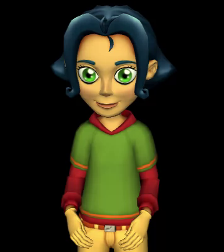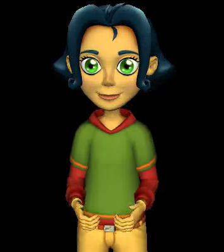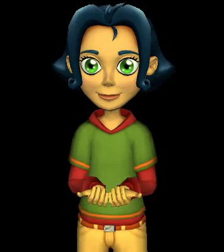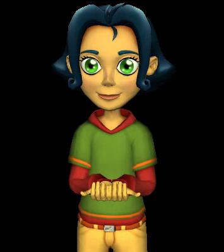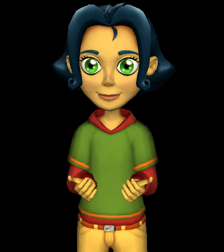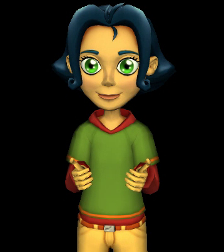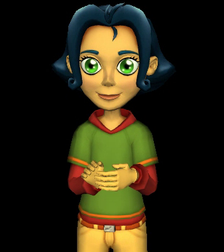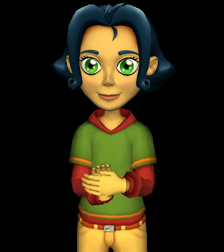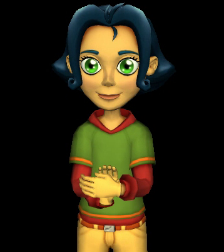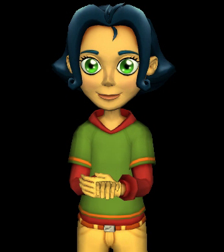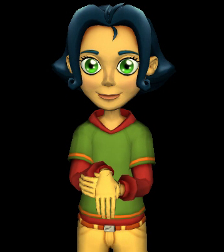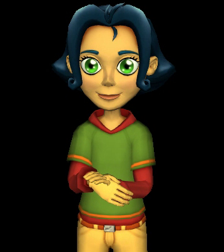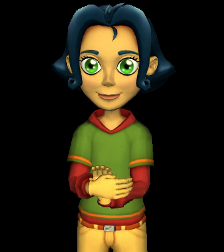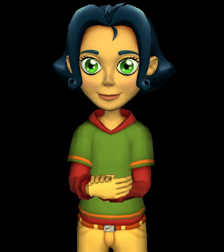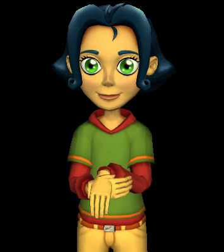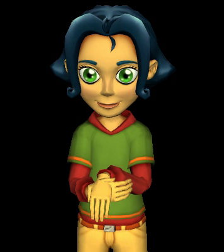مغسلة